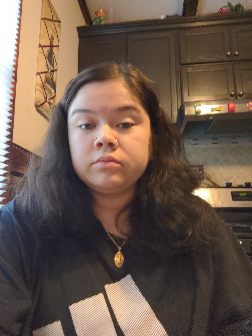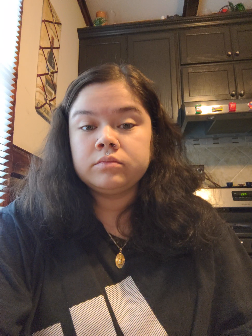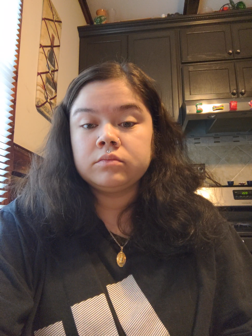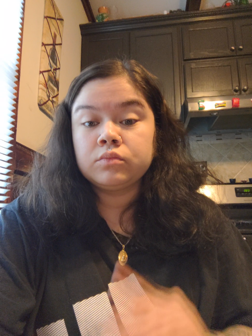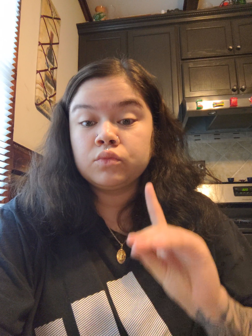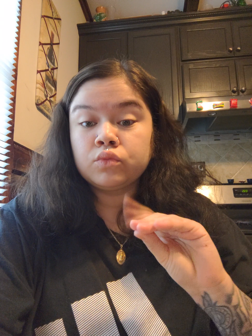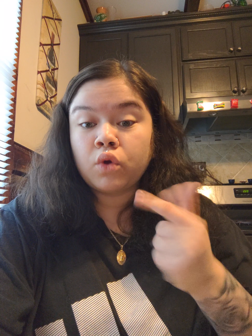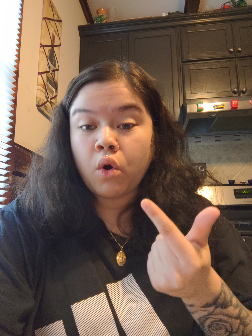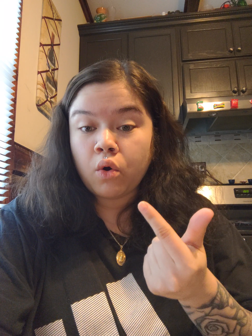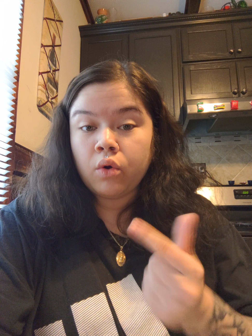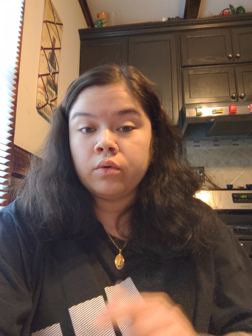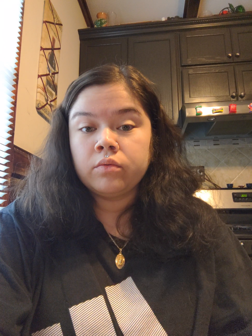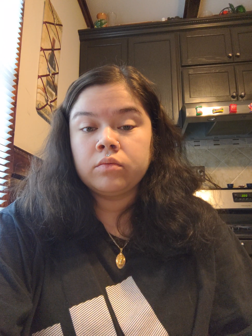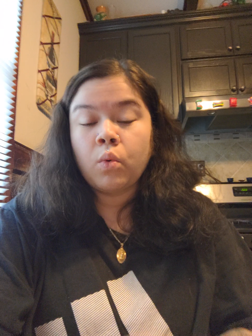dog